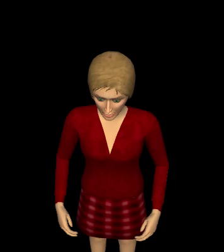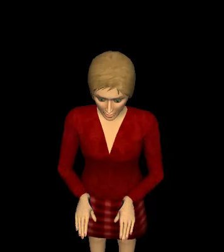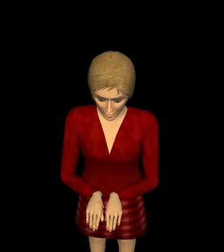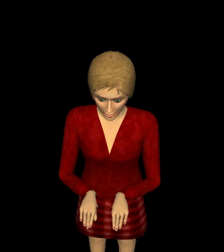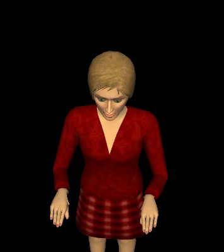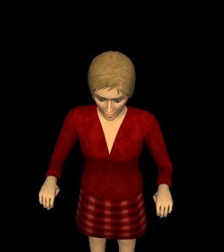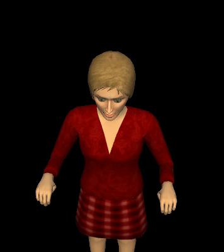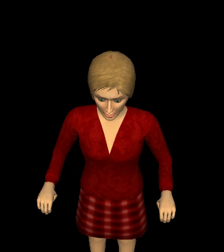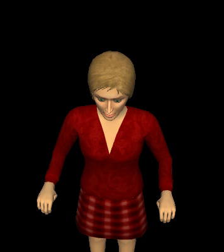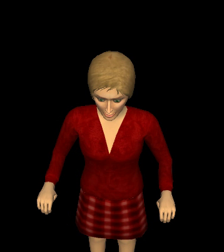أريكة